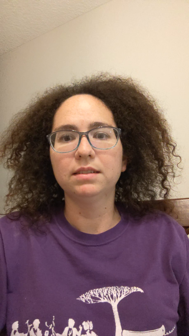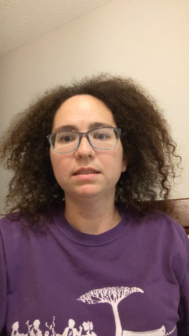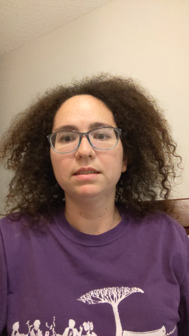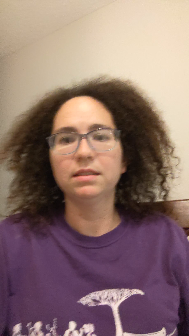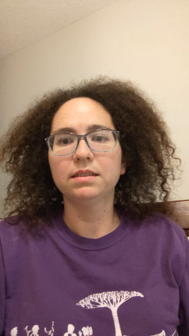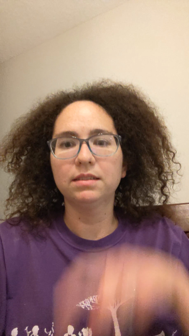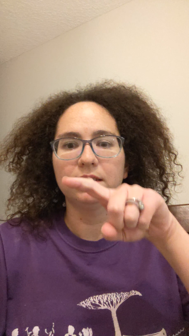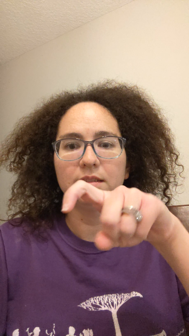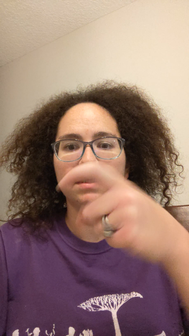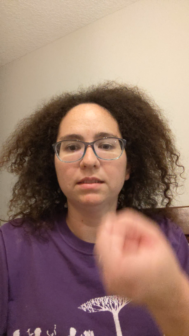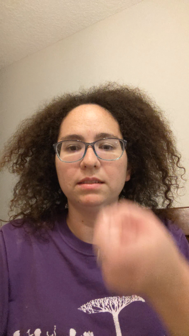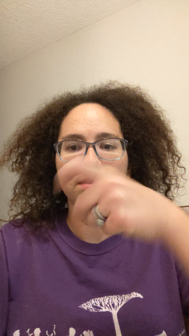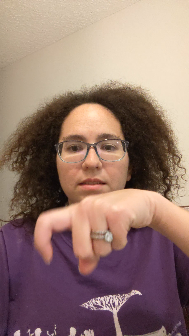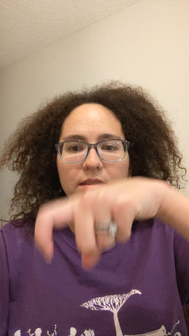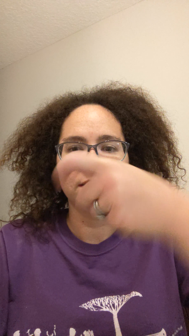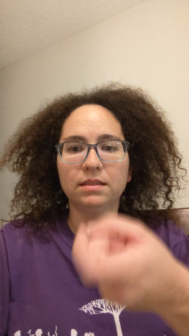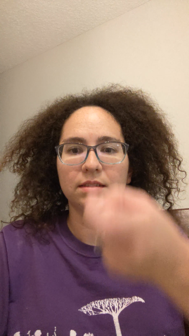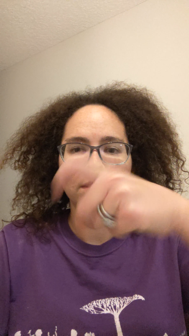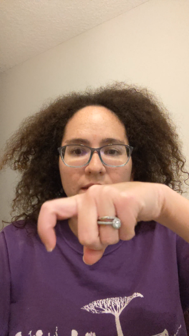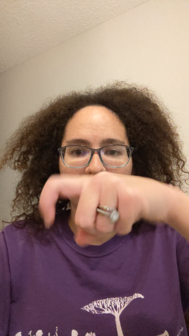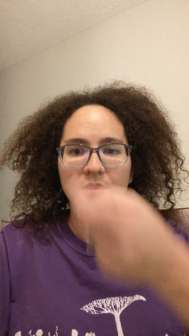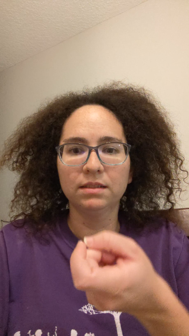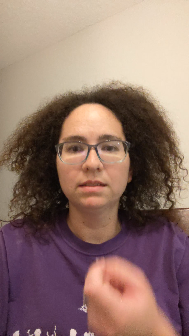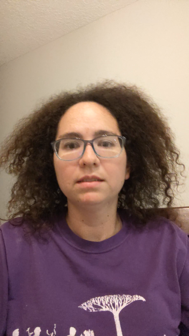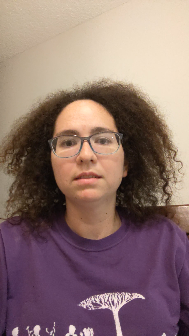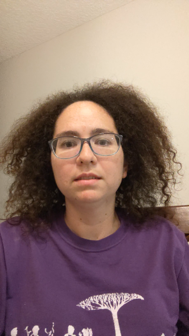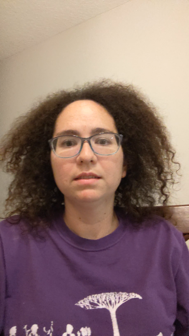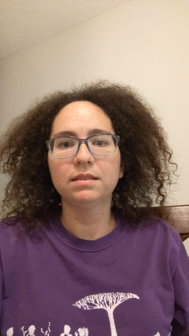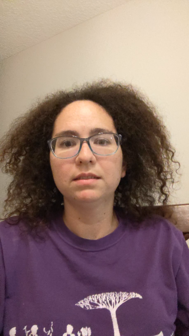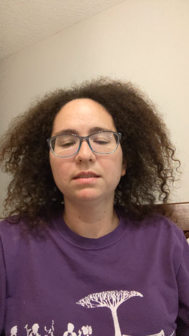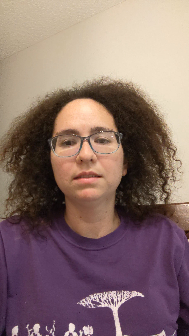friend